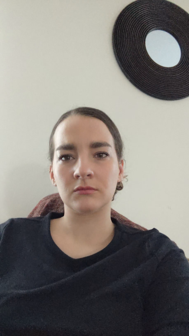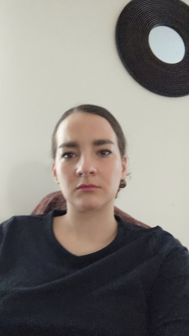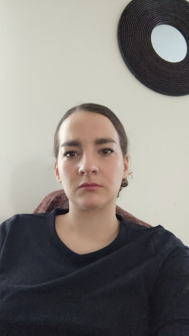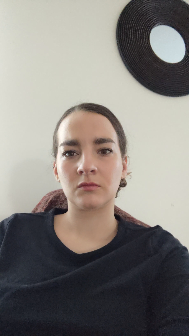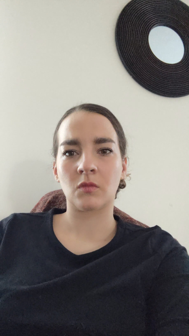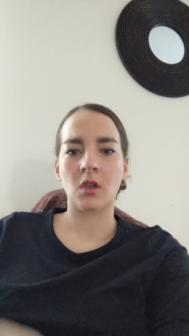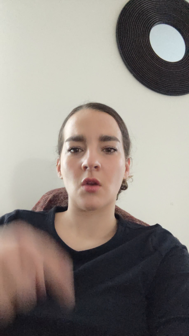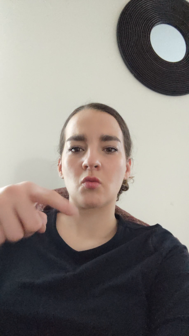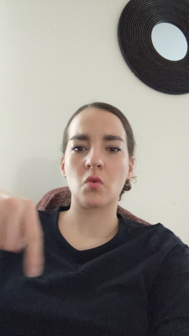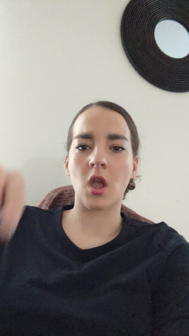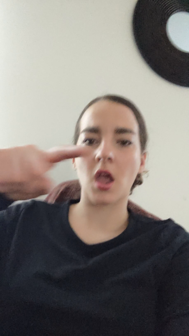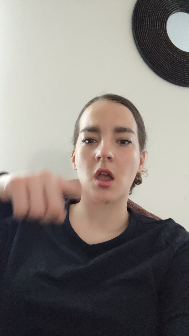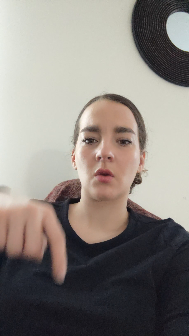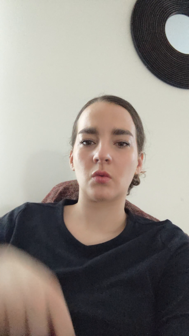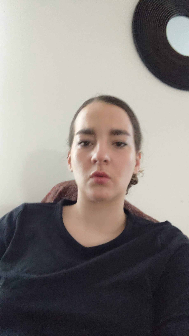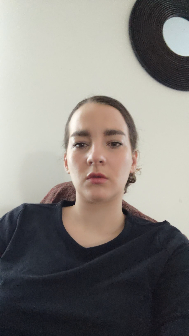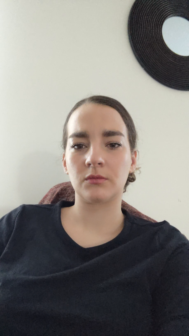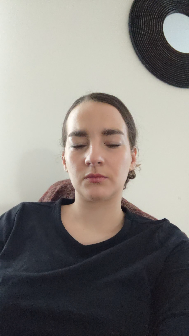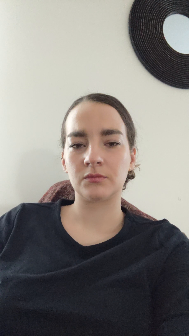around